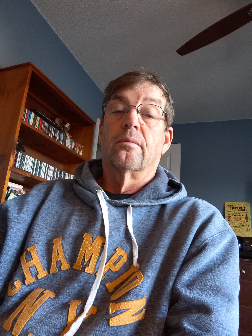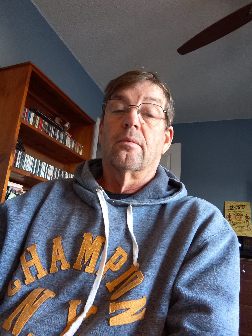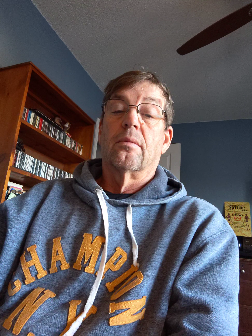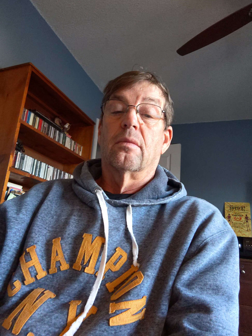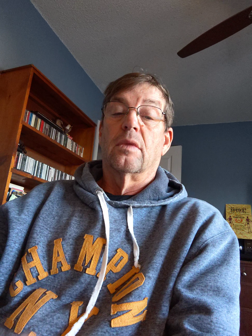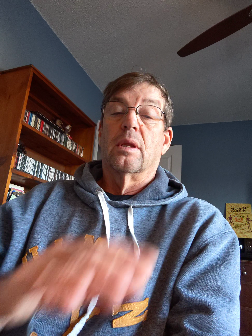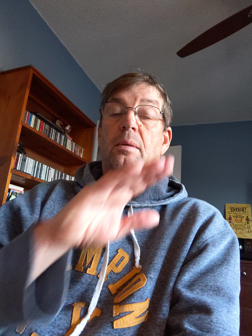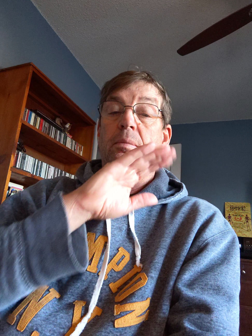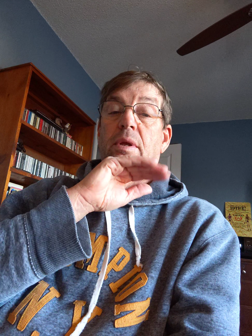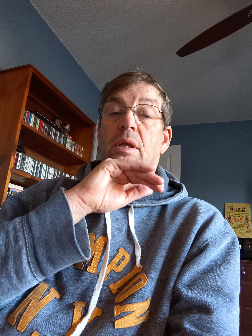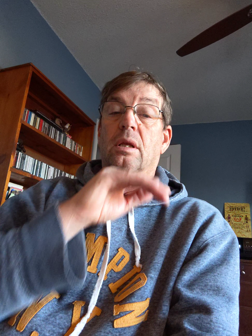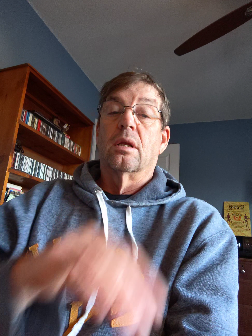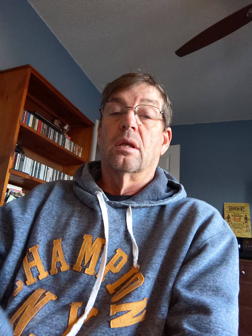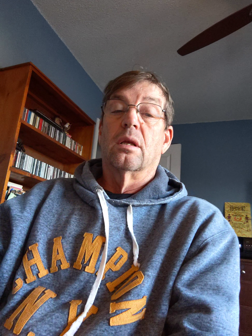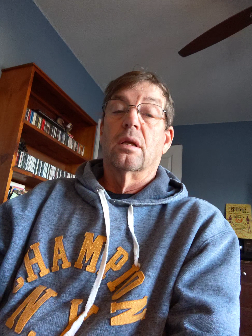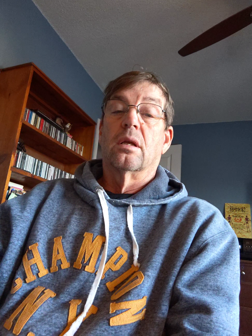pig